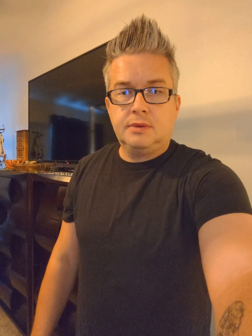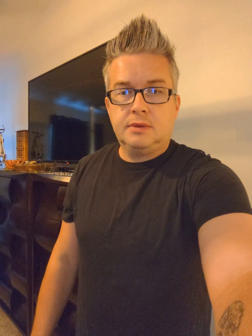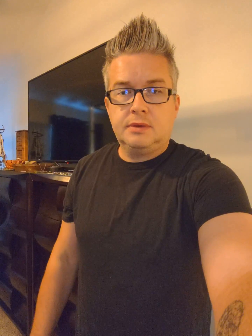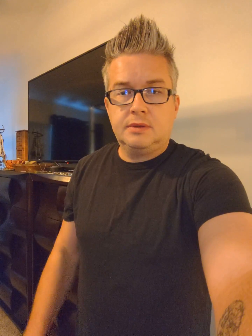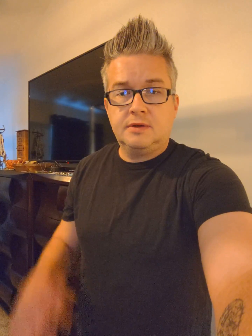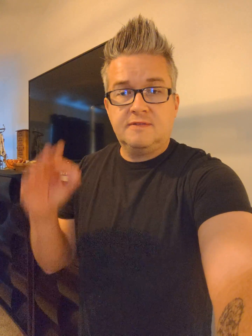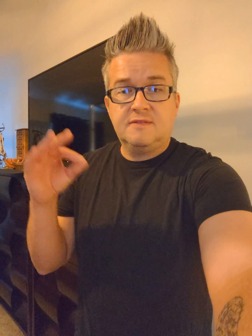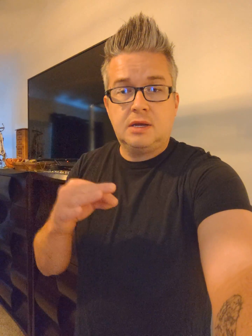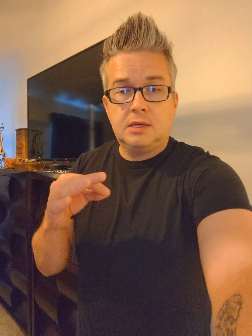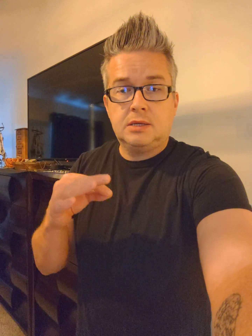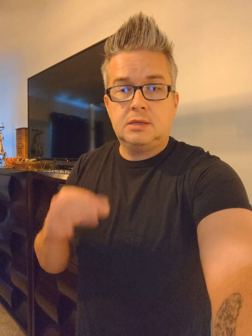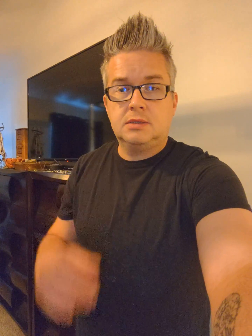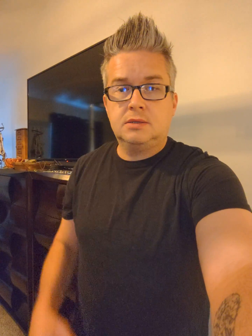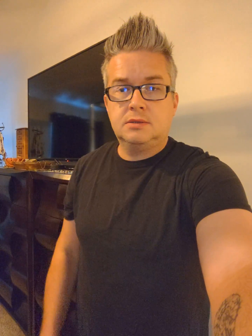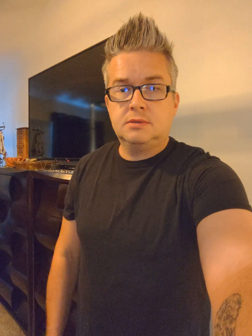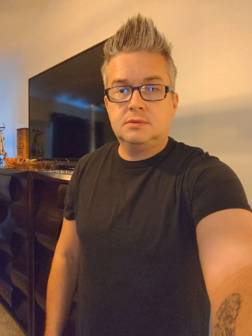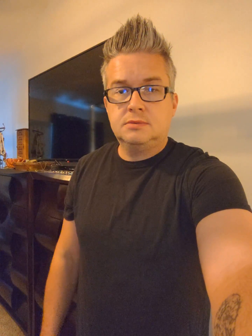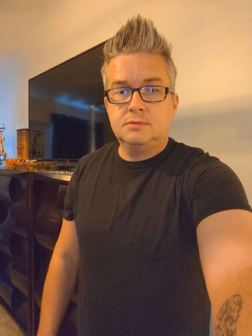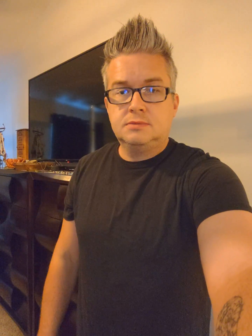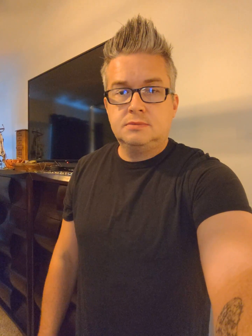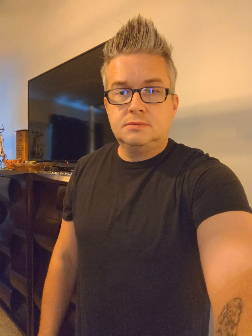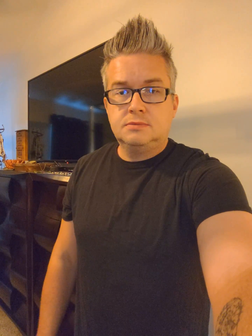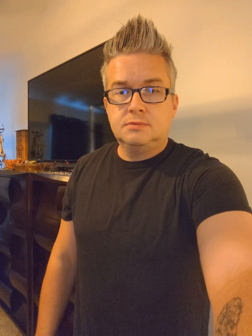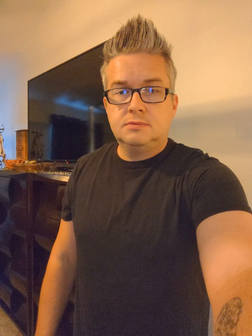fit